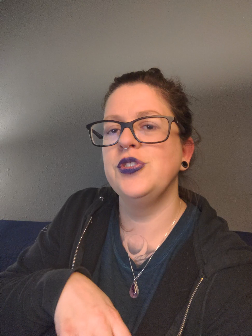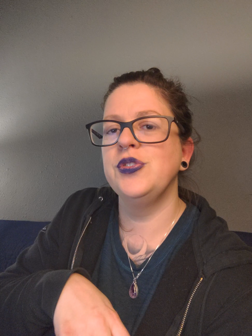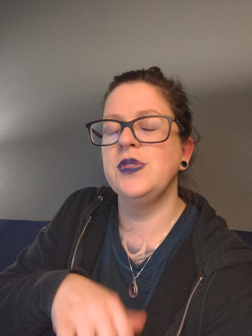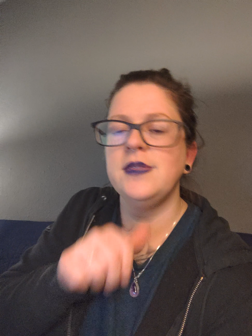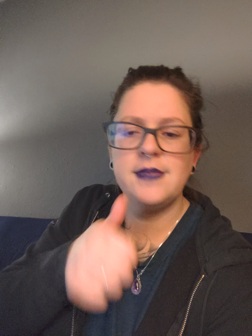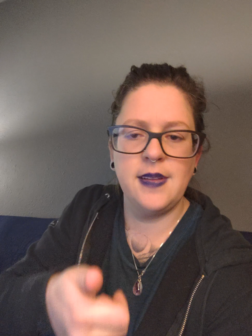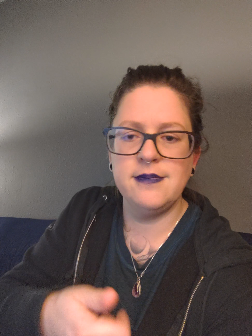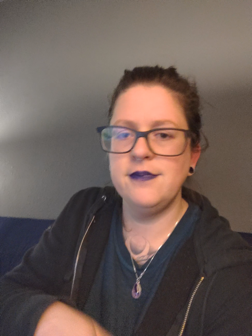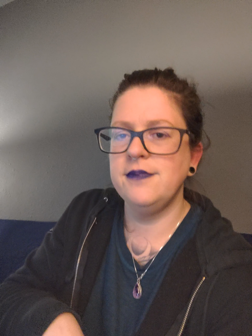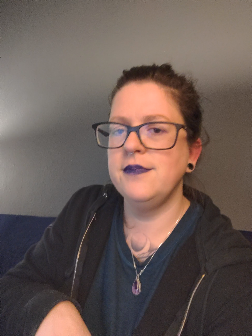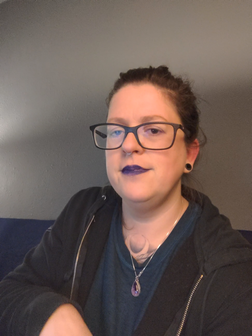not